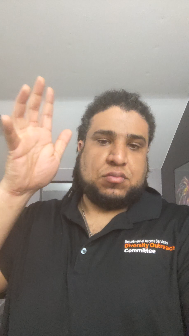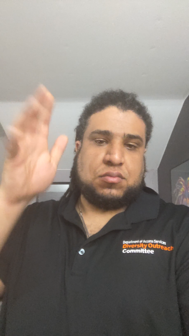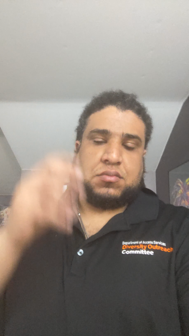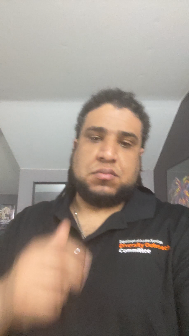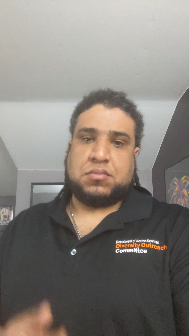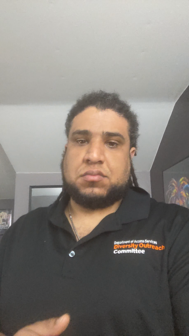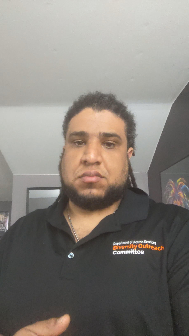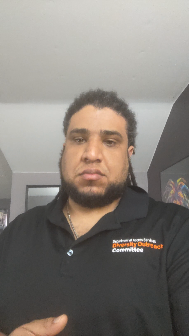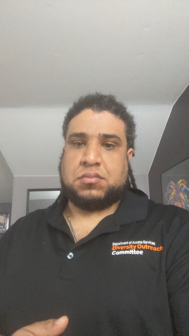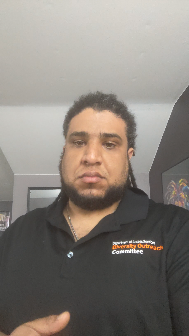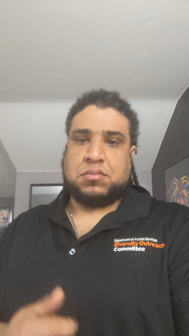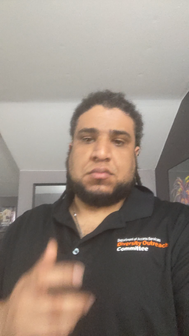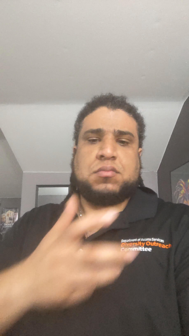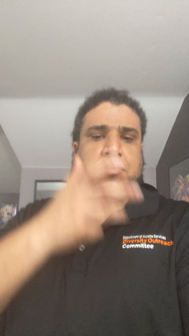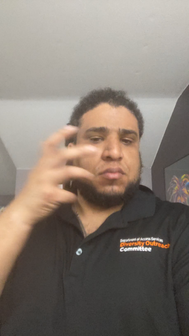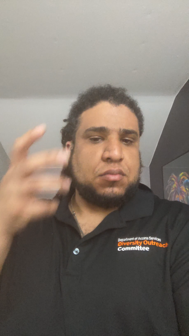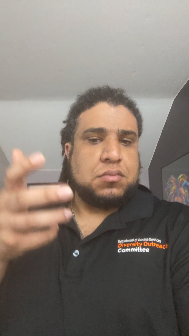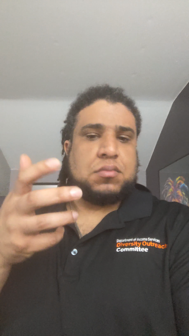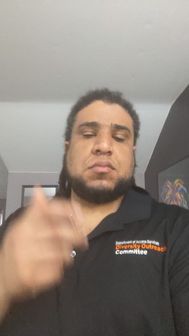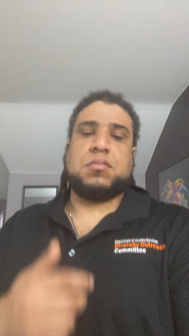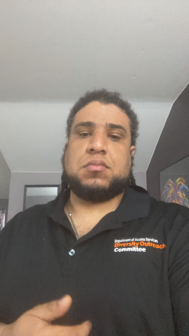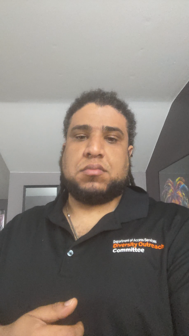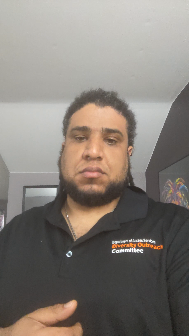a lot